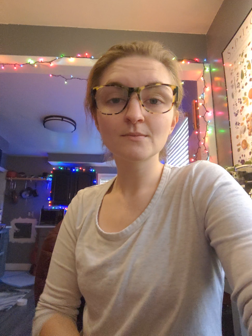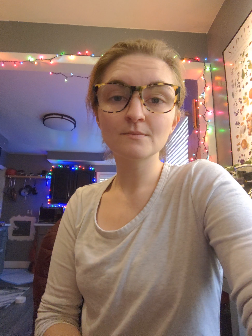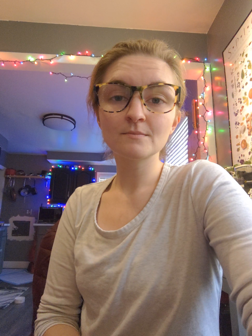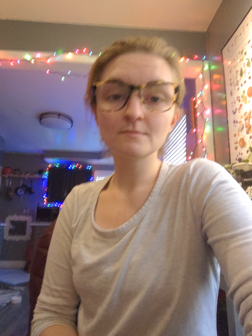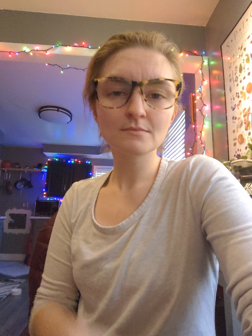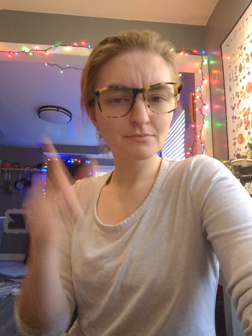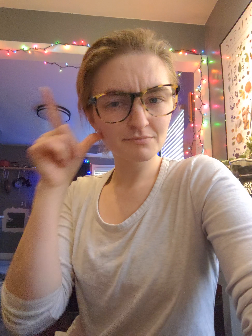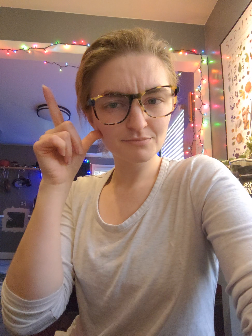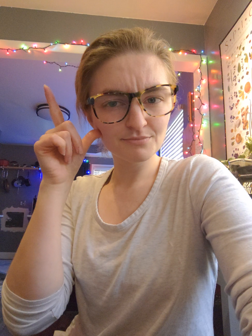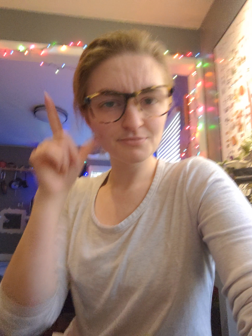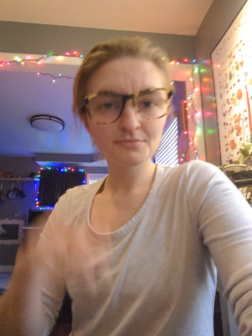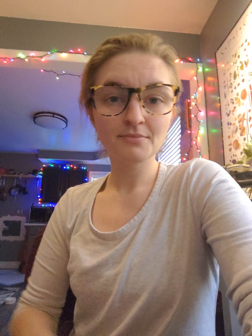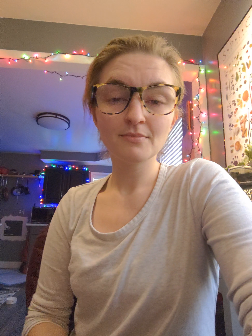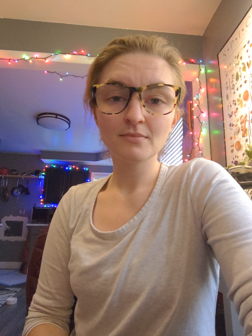listen